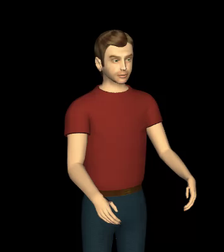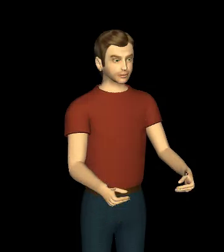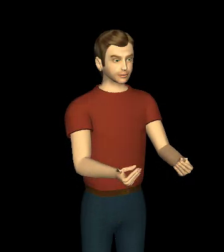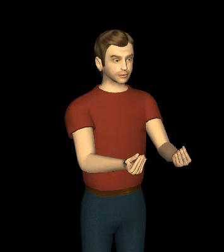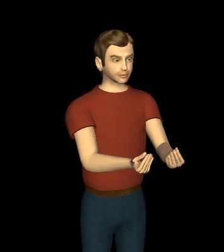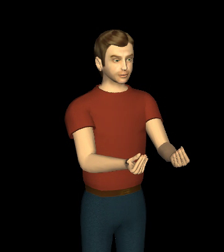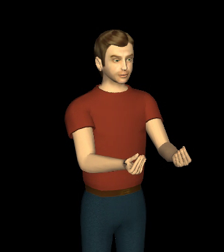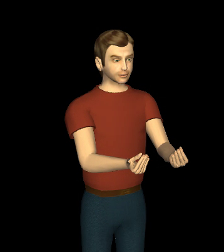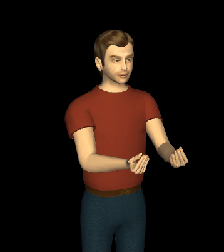أين